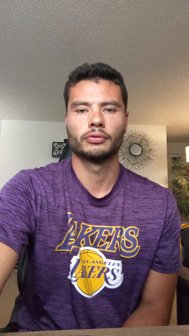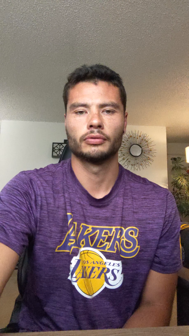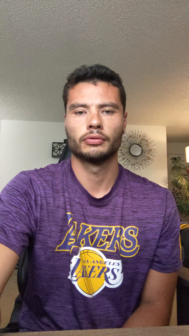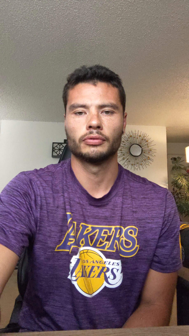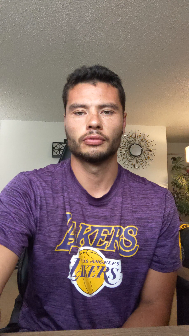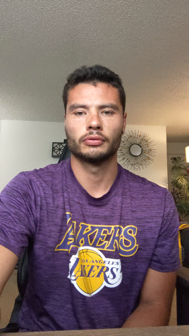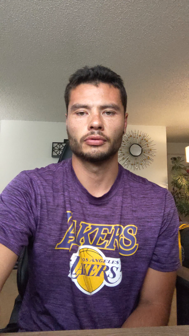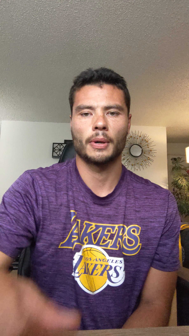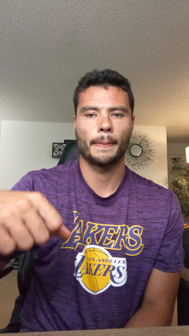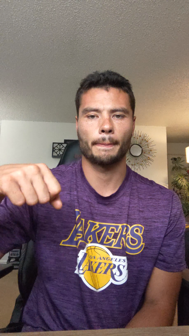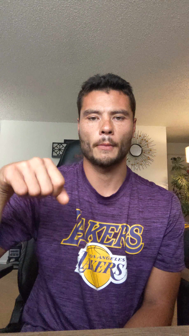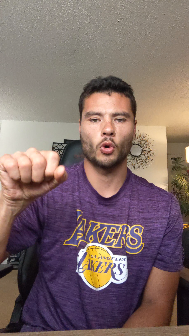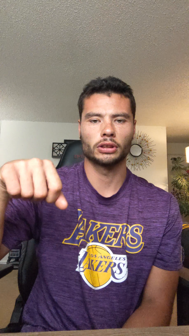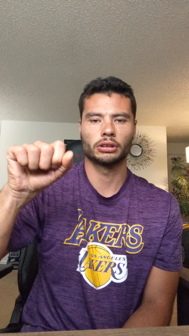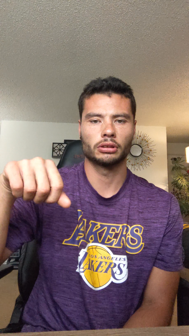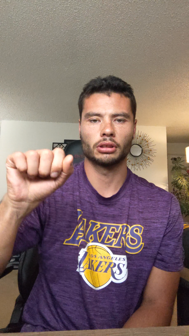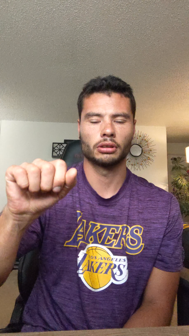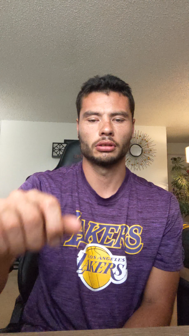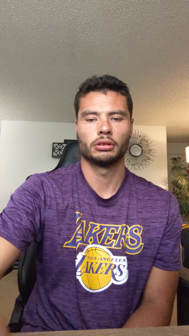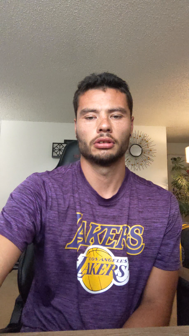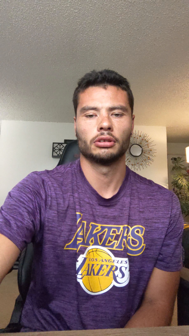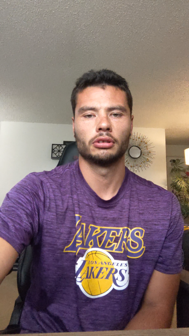motorcycle